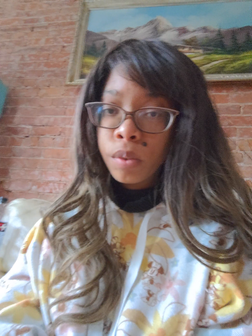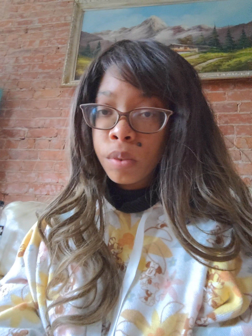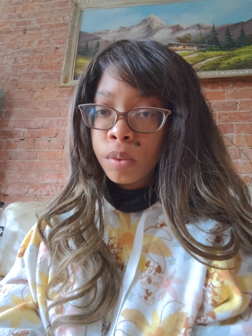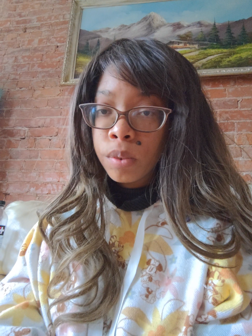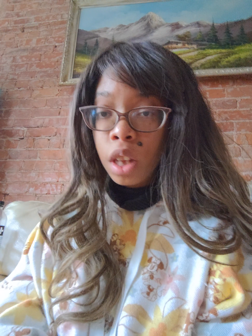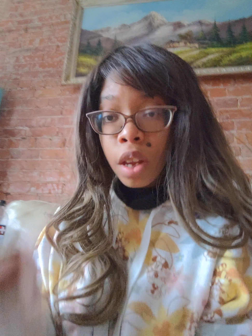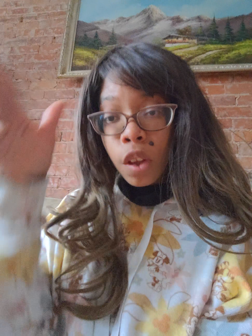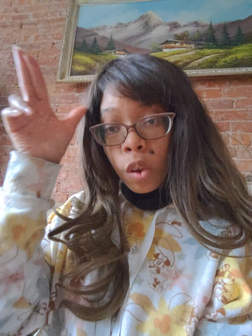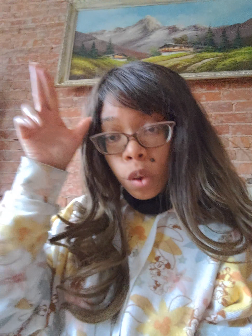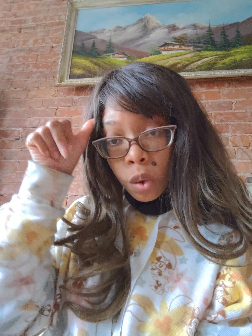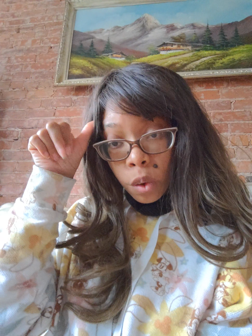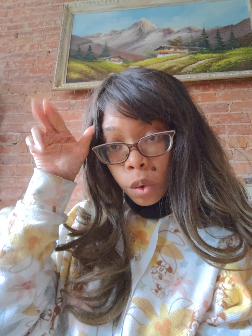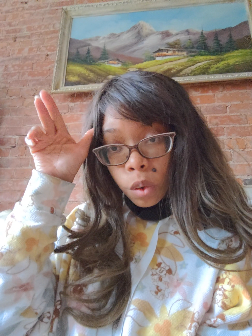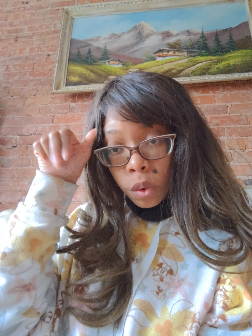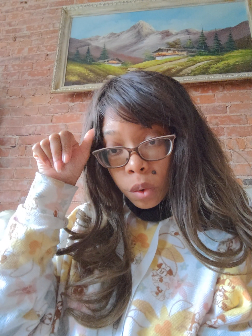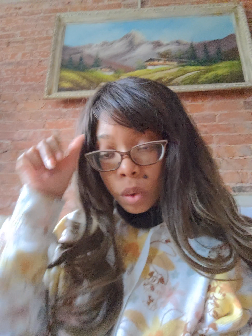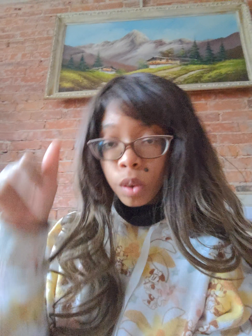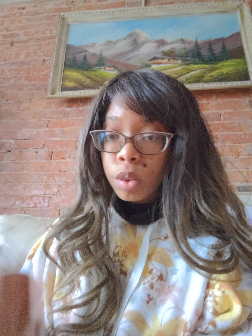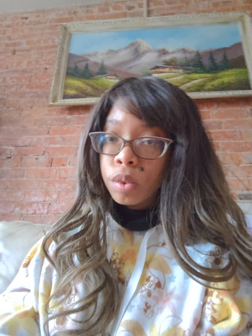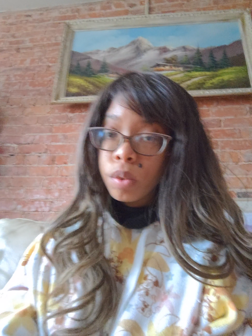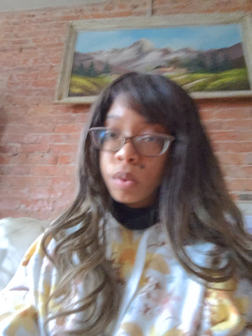horse